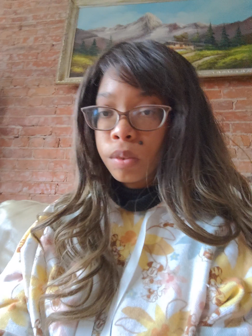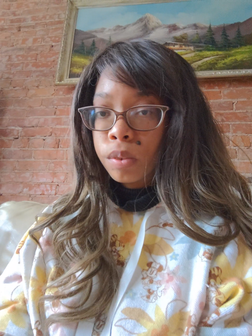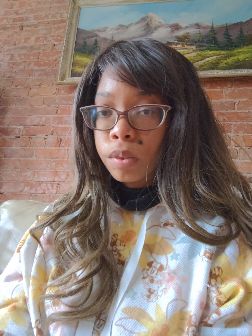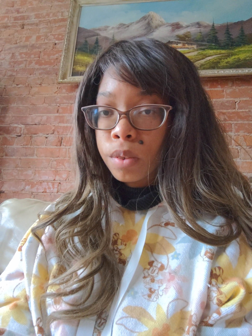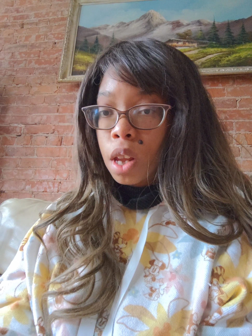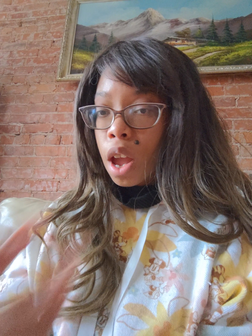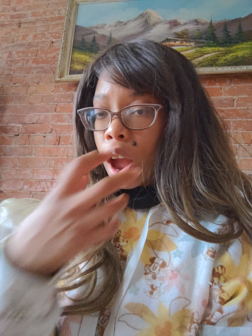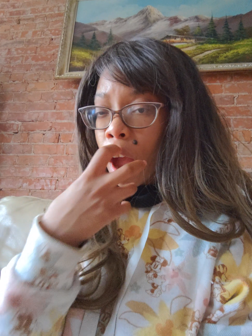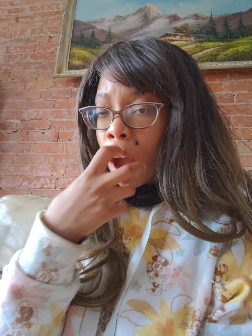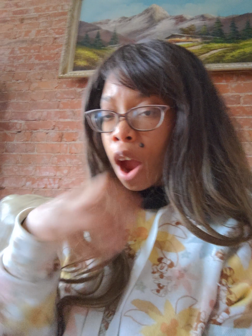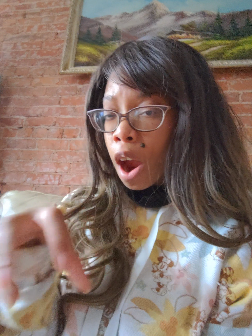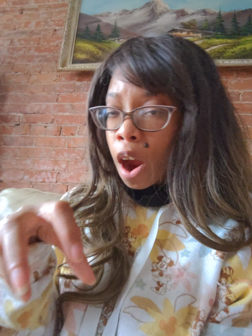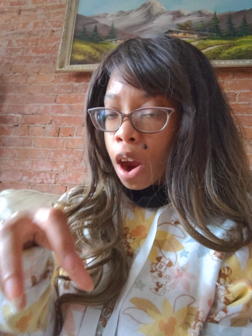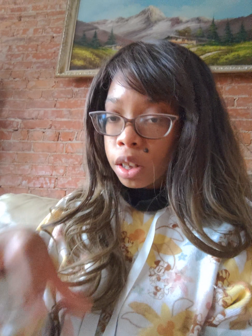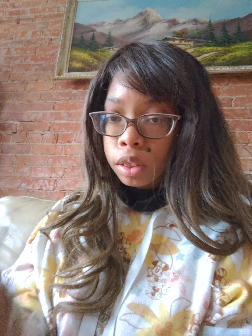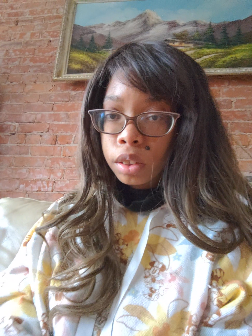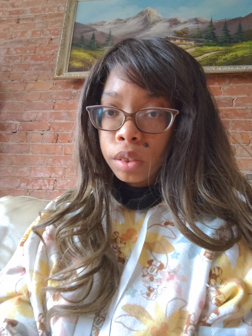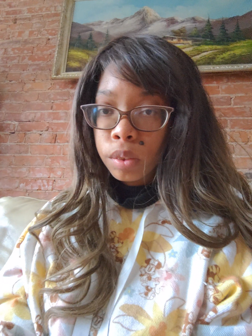hot